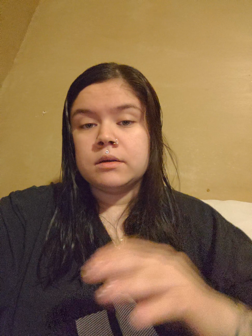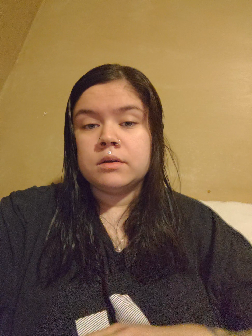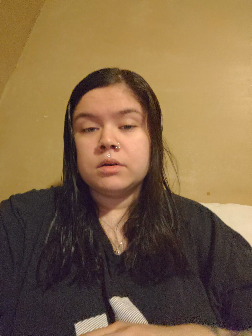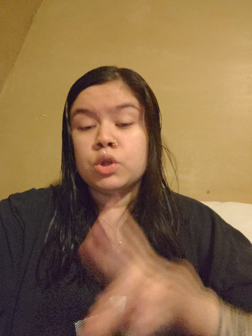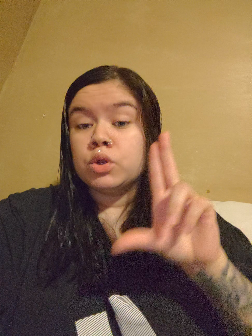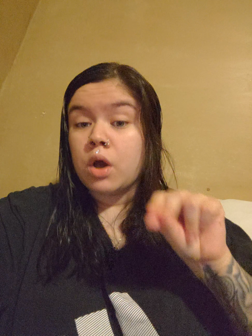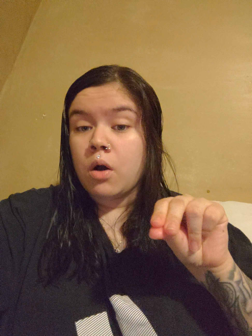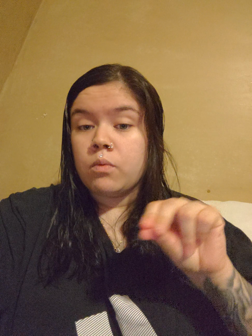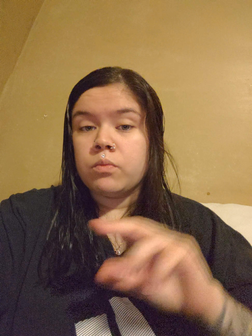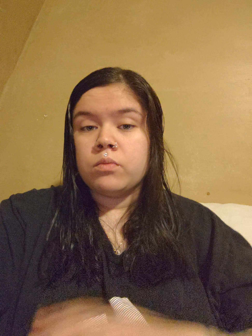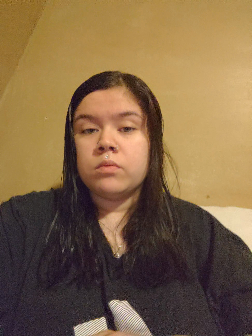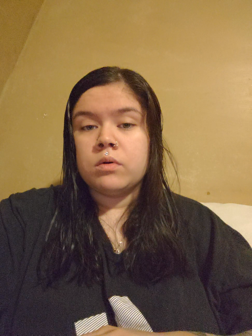no